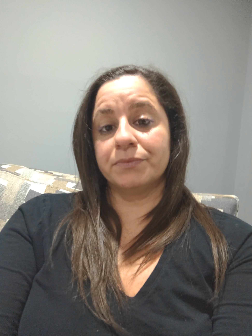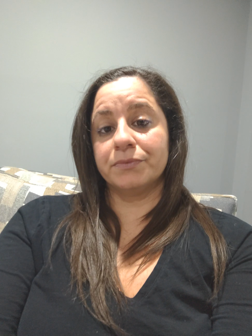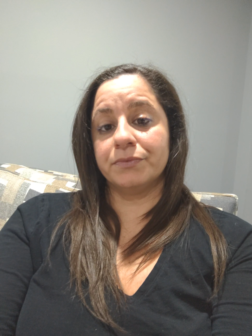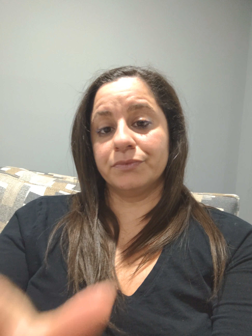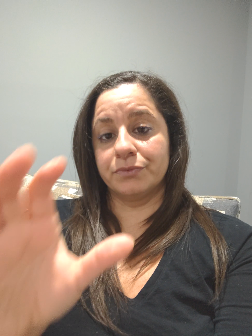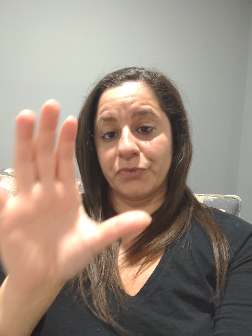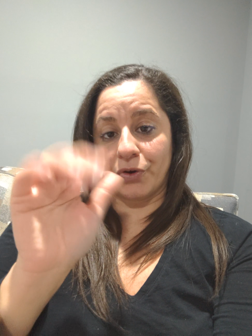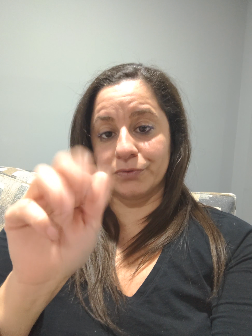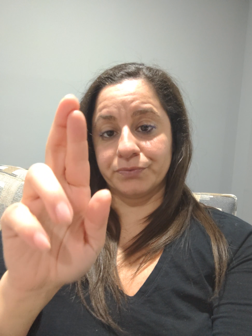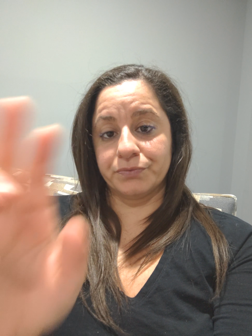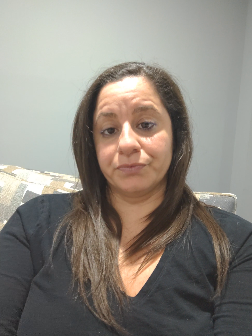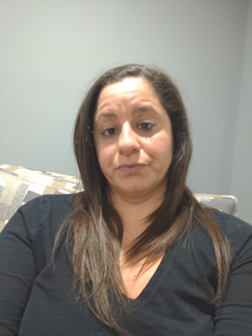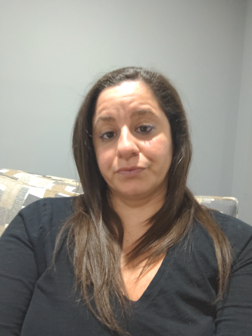car